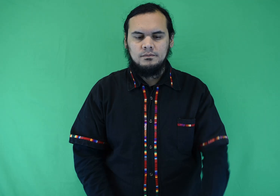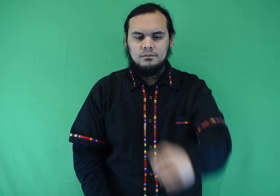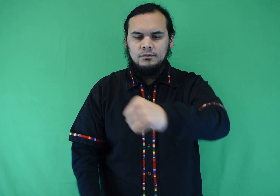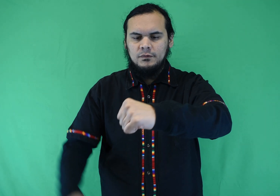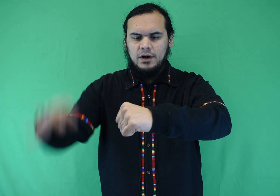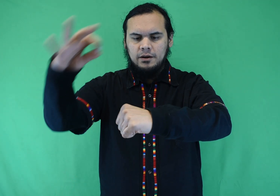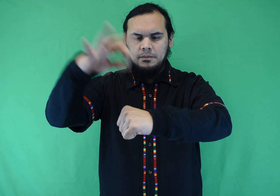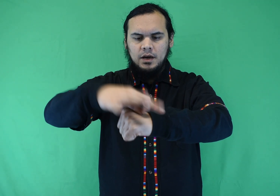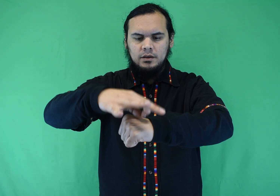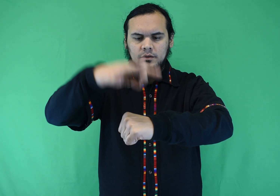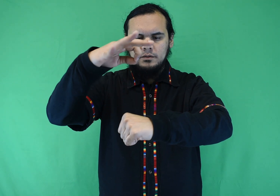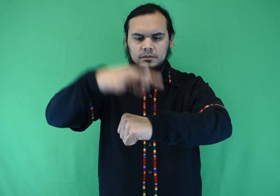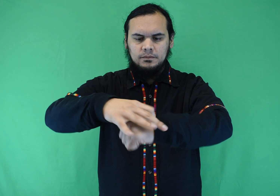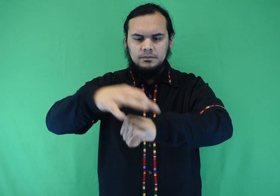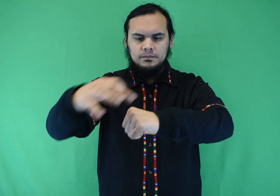farmacia